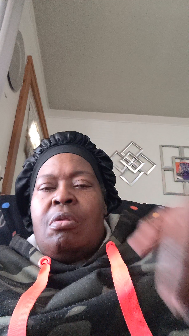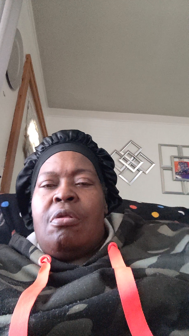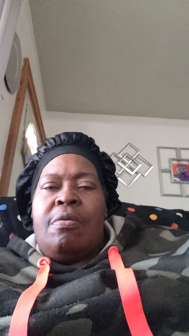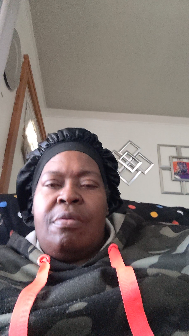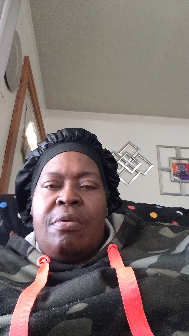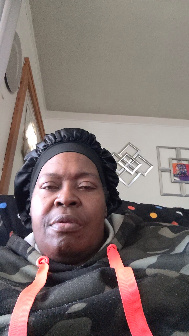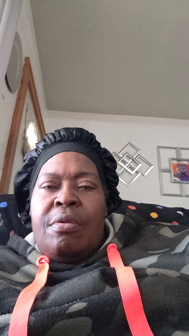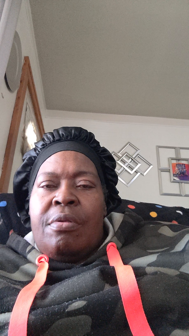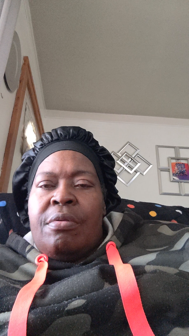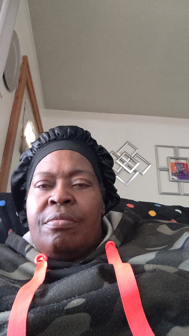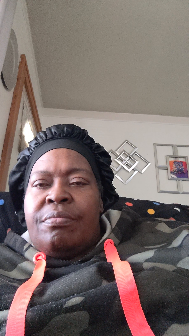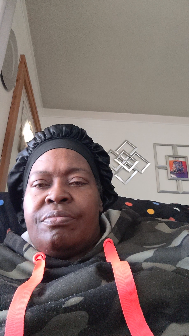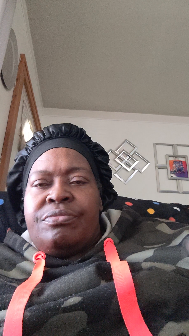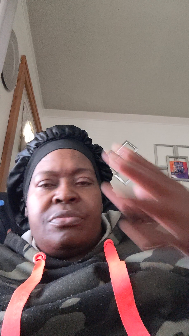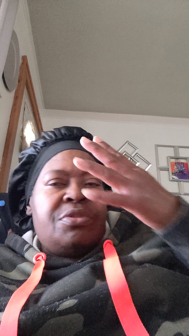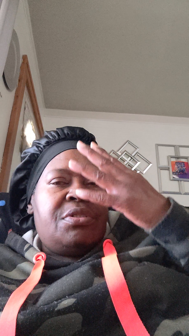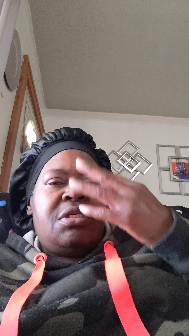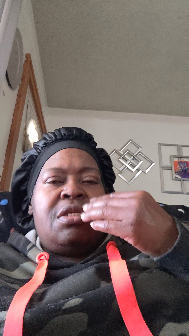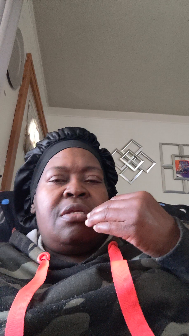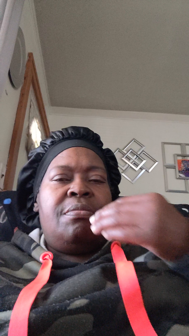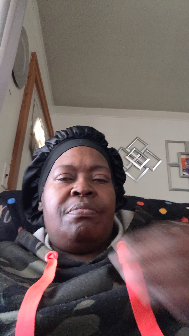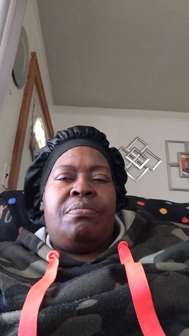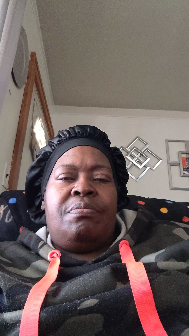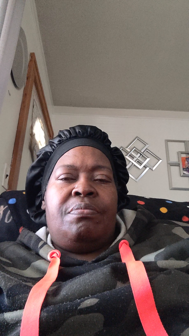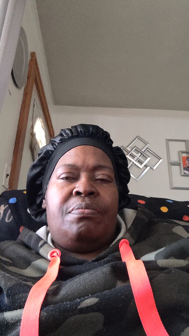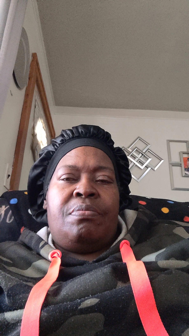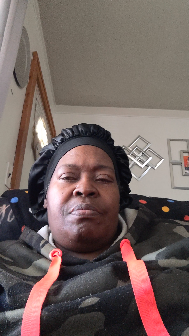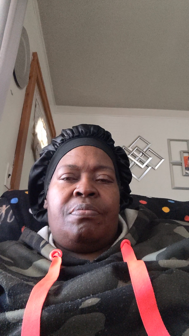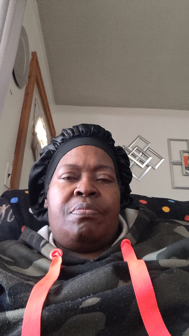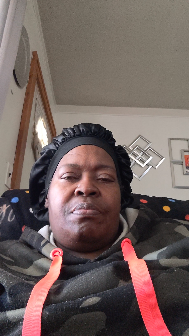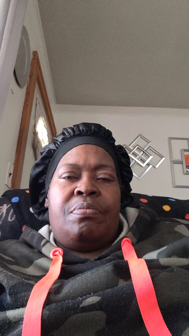asleep